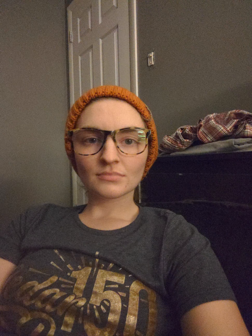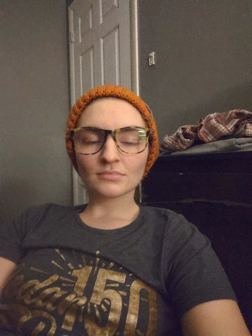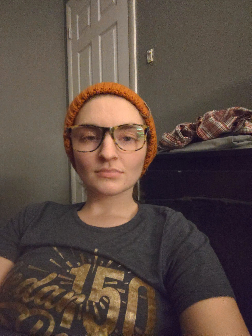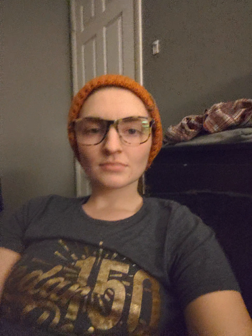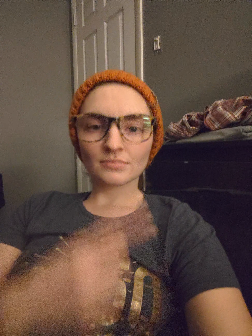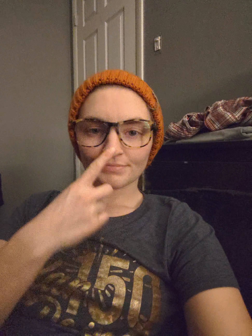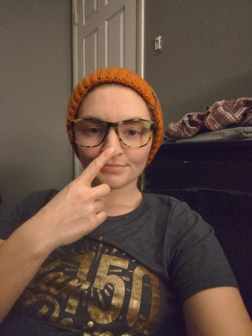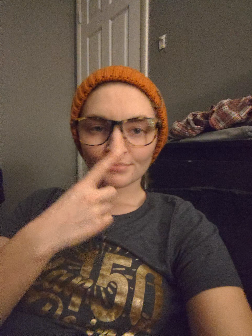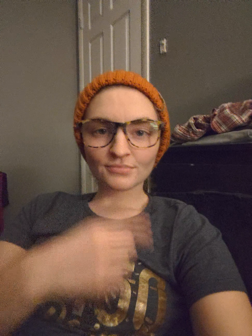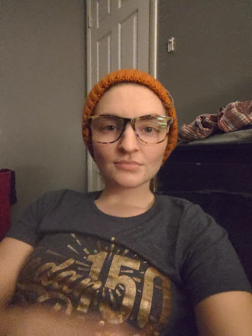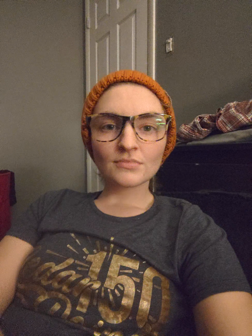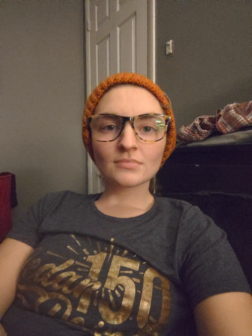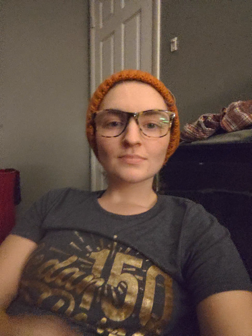nose